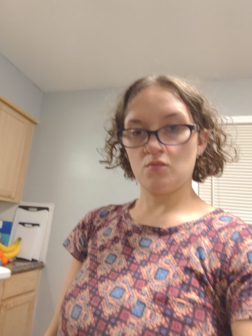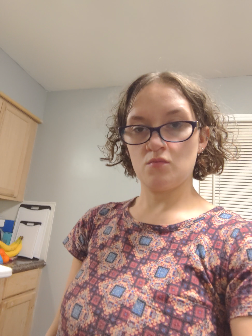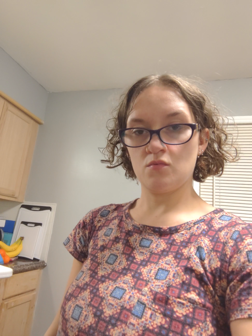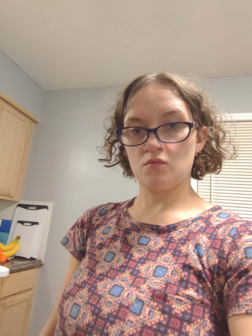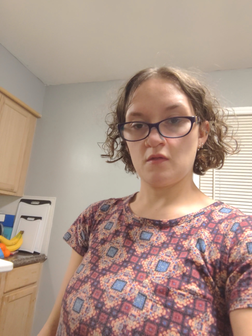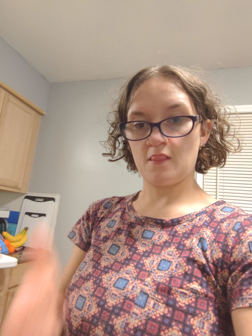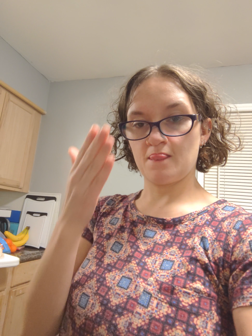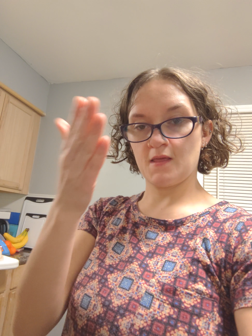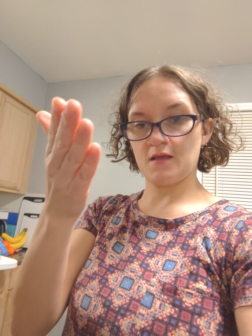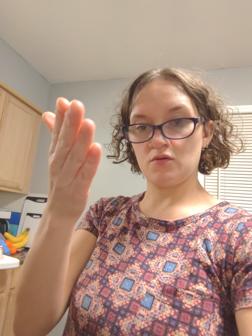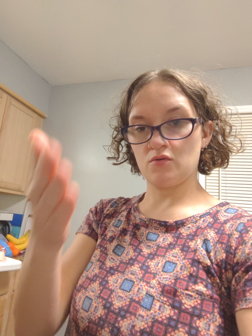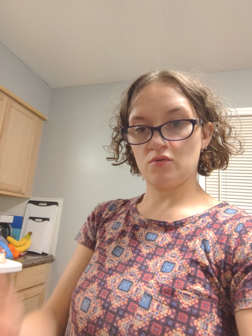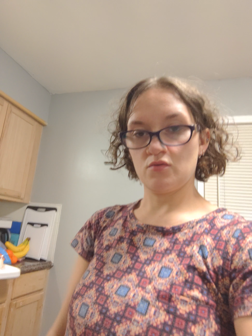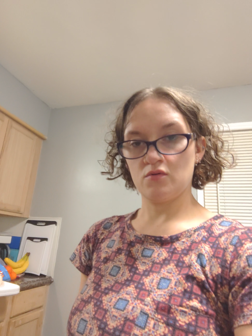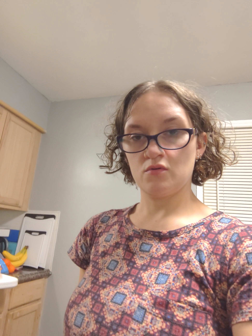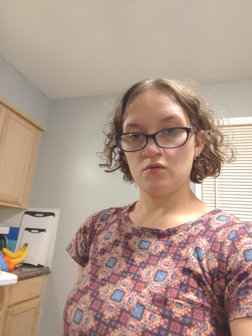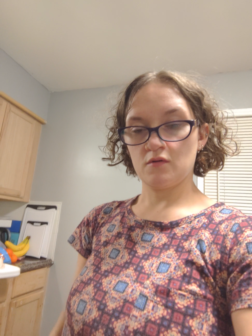there